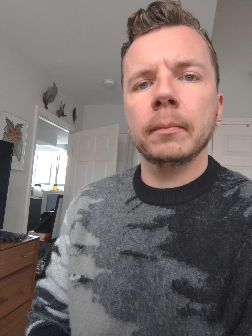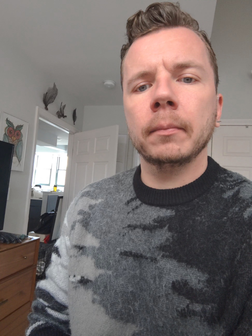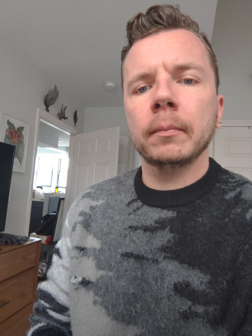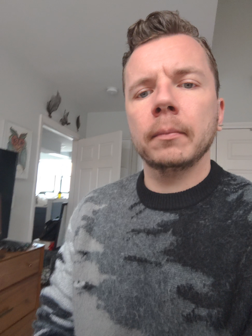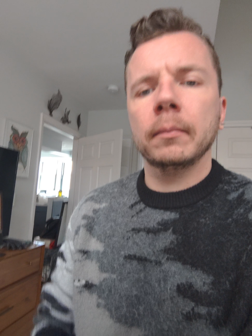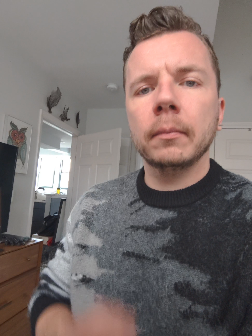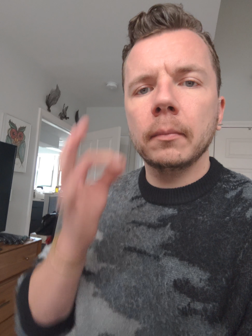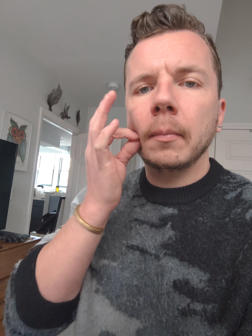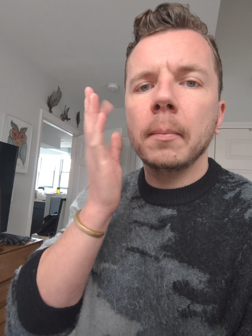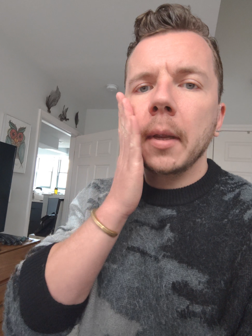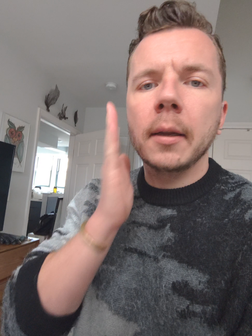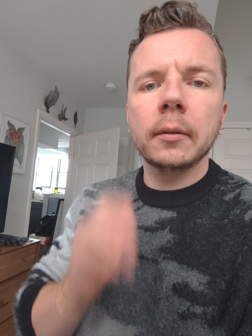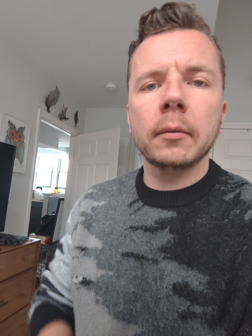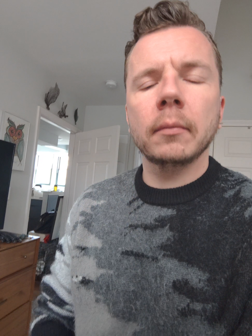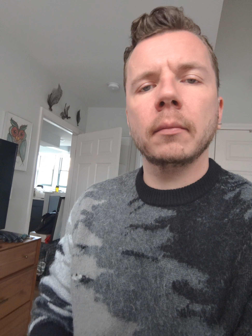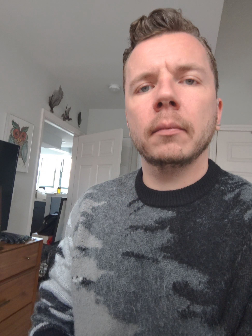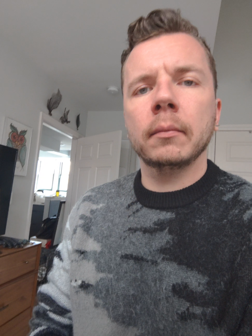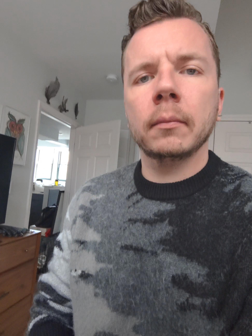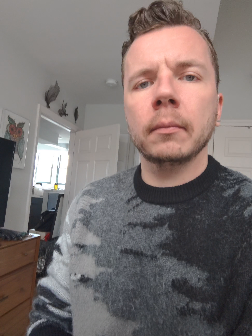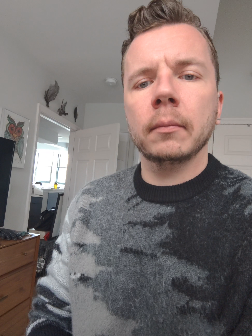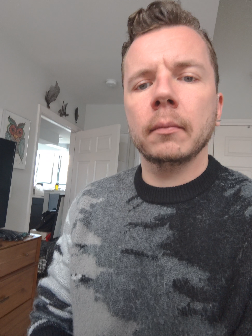bee